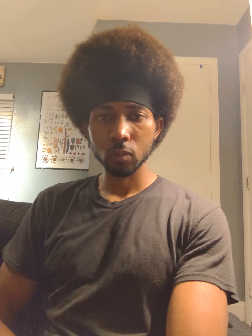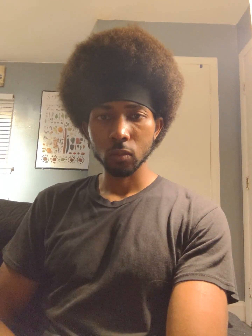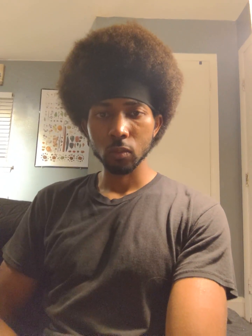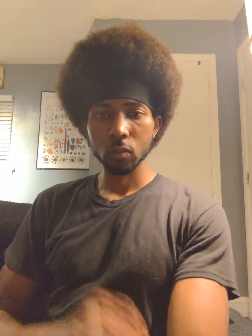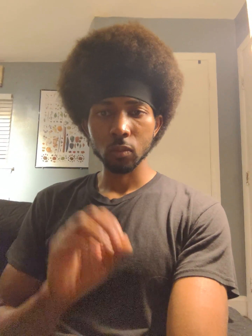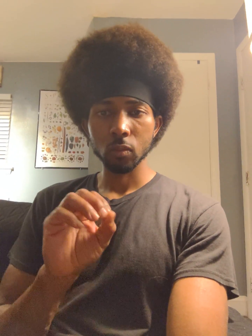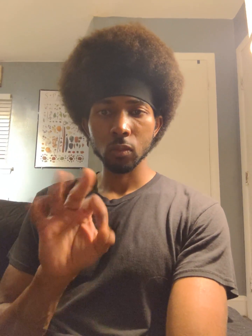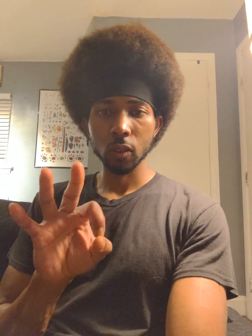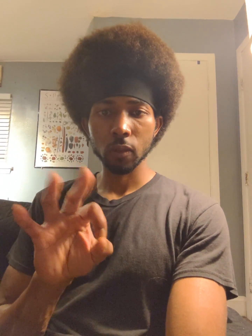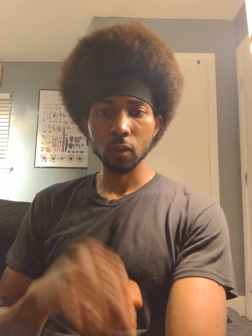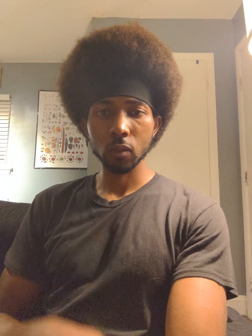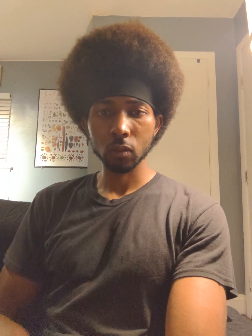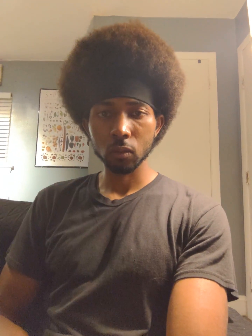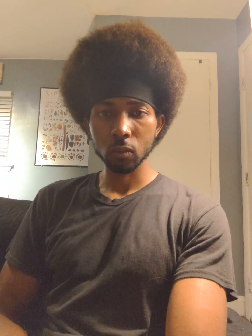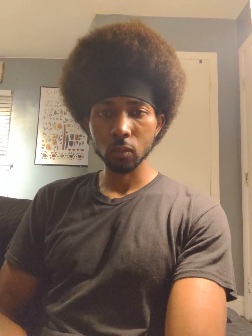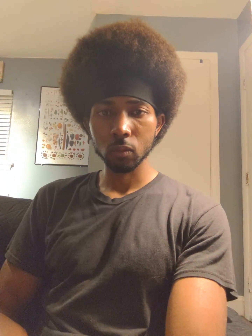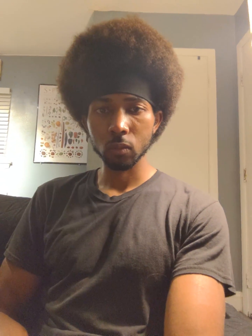of